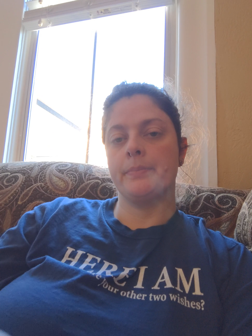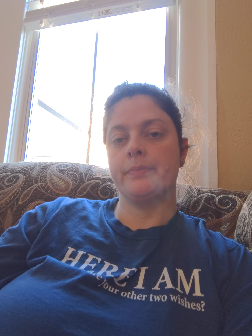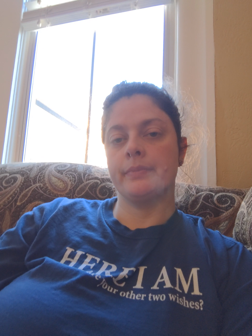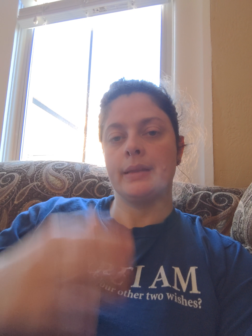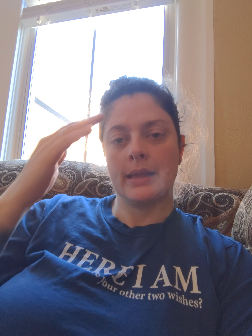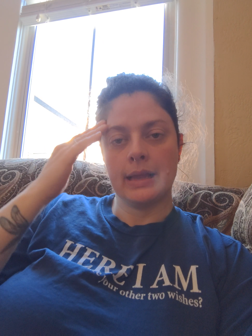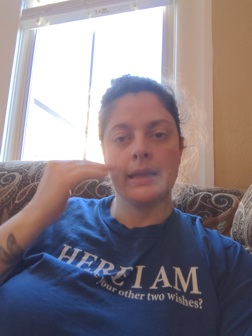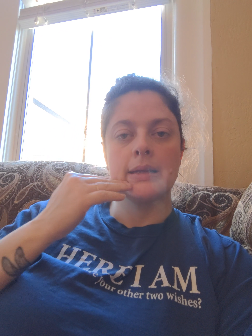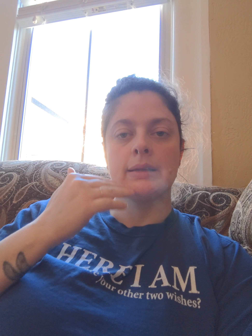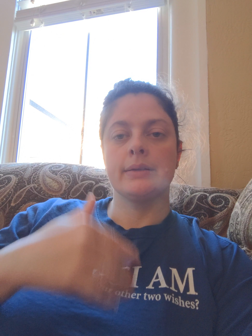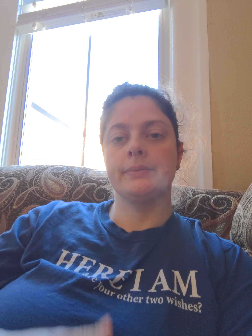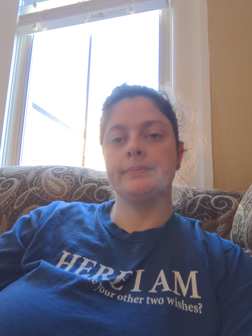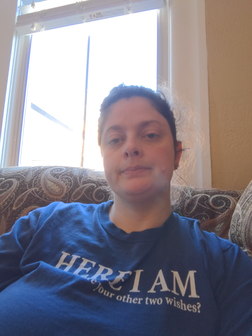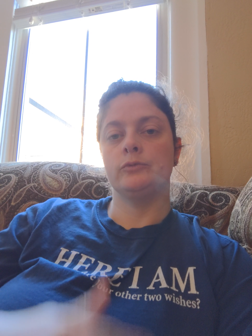head